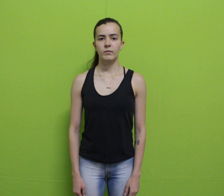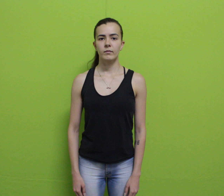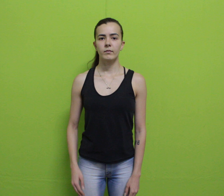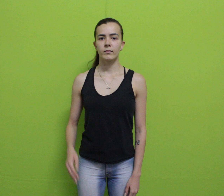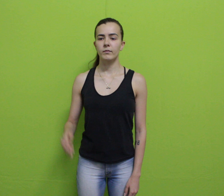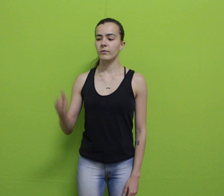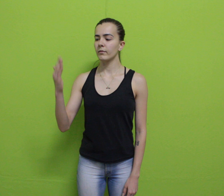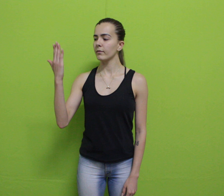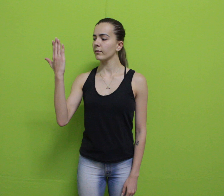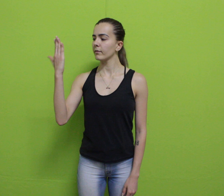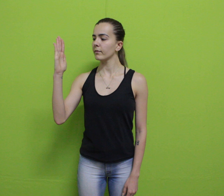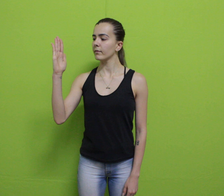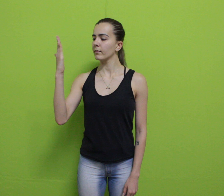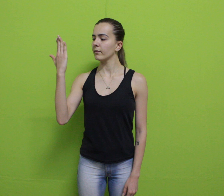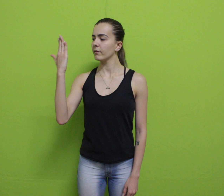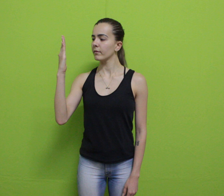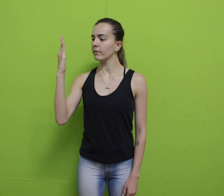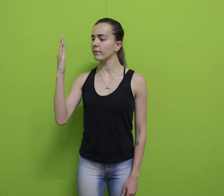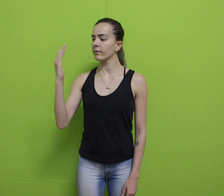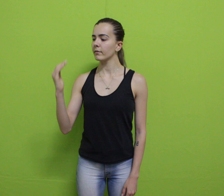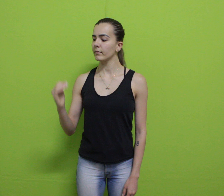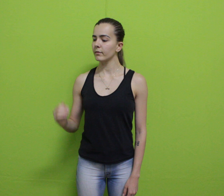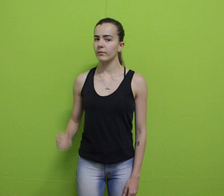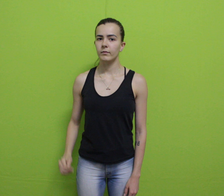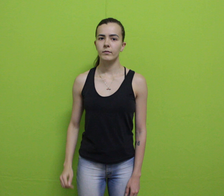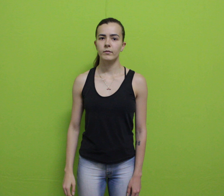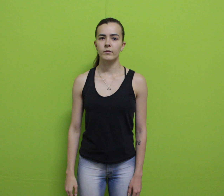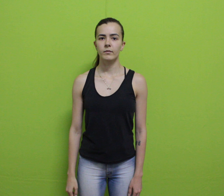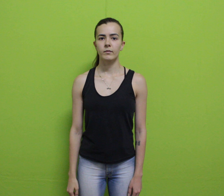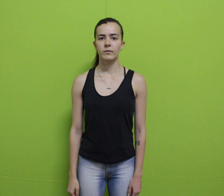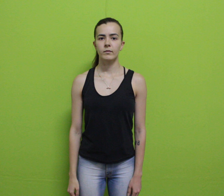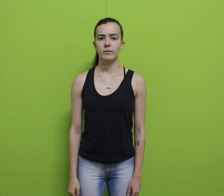espelho